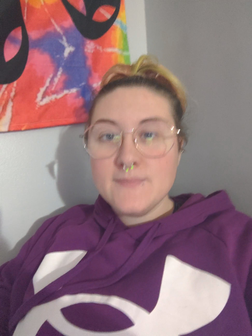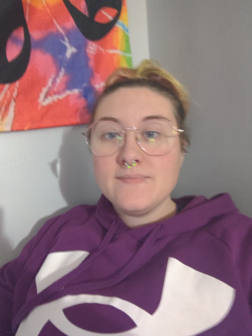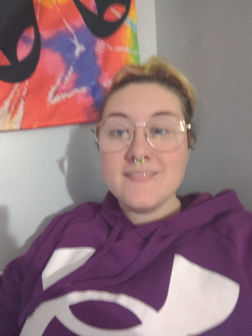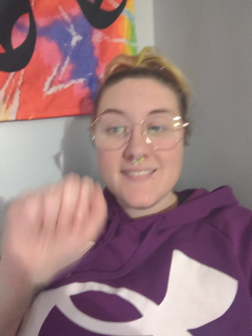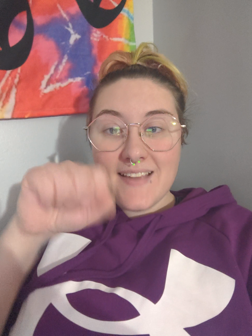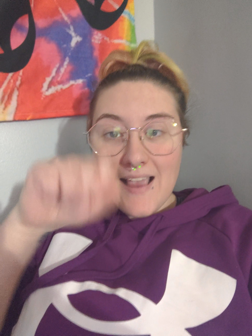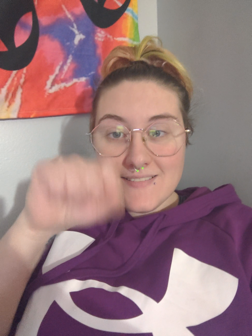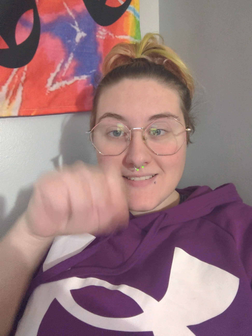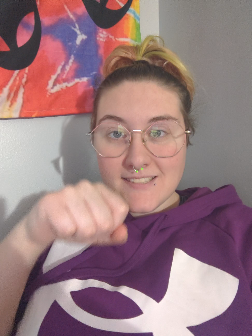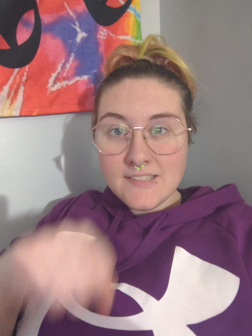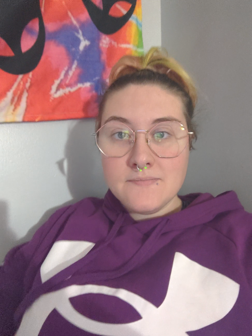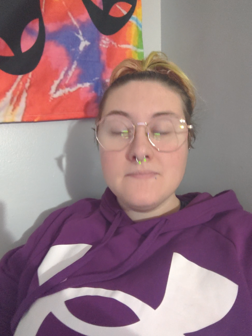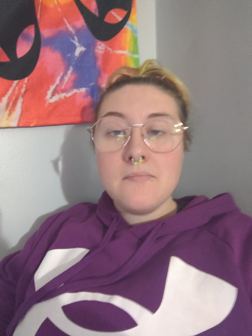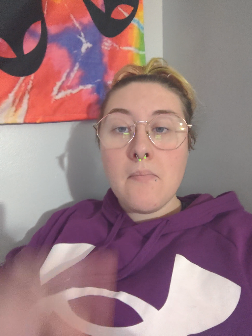yes